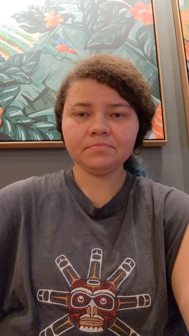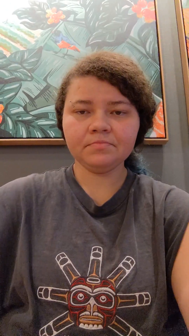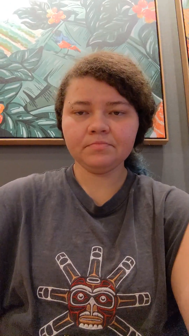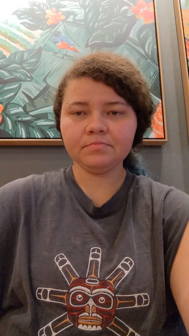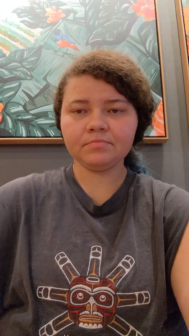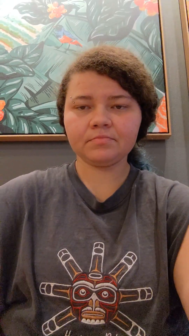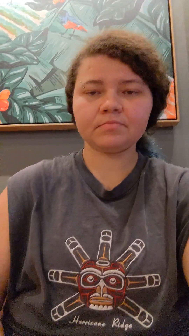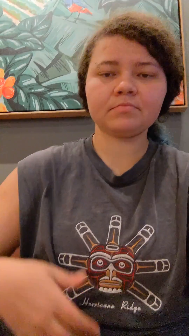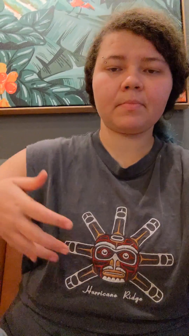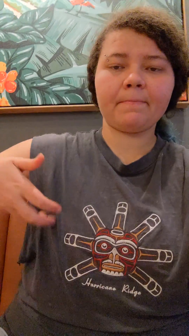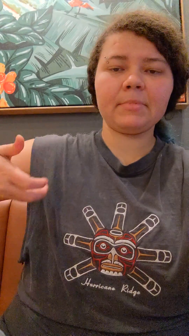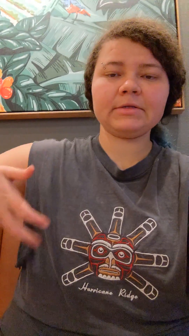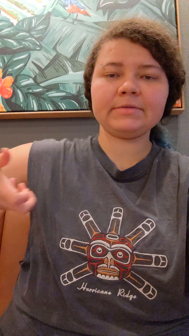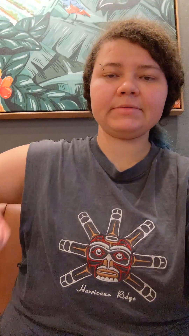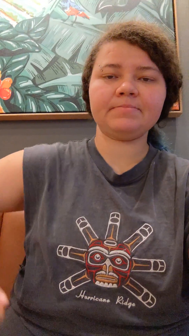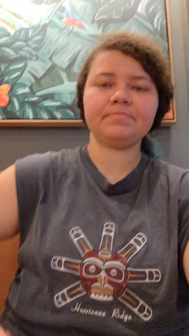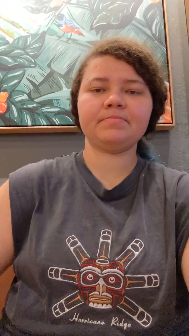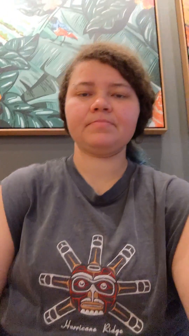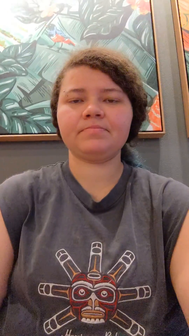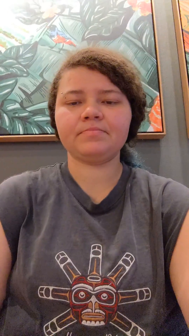monkey